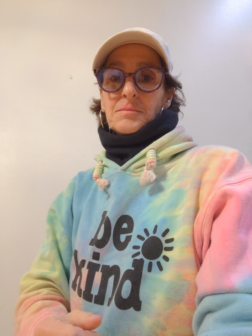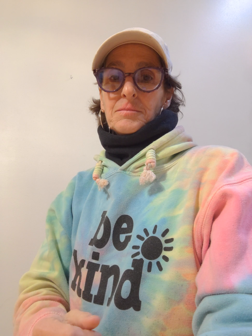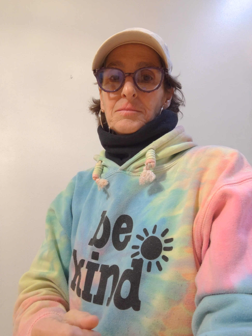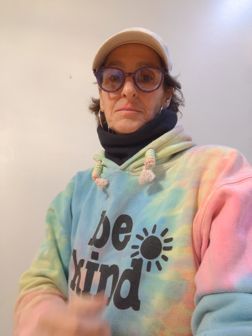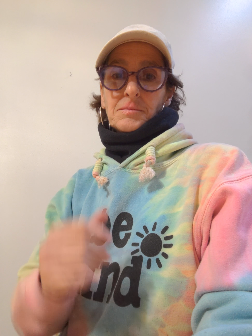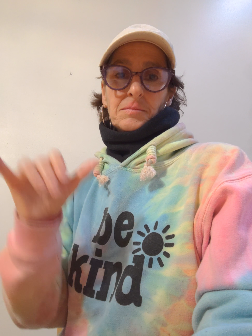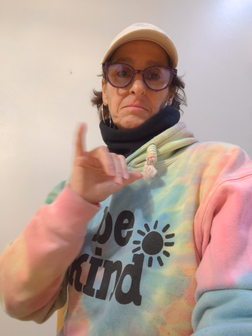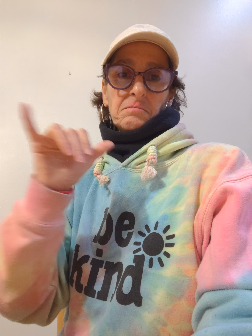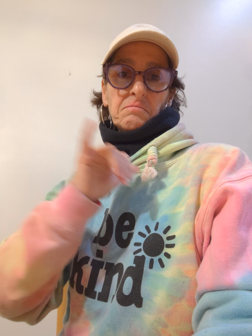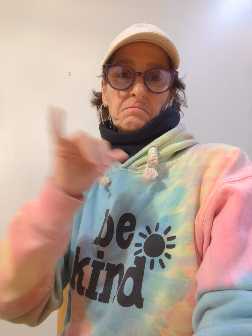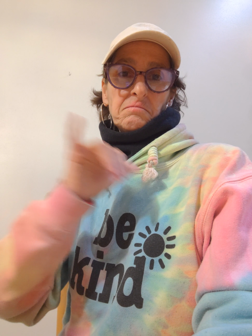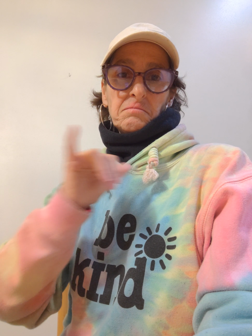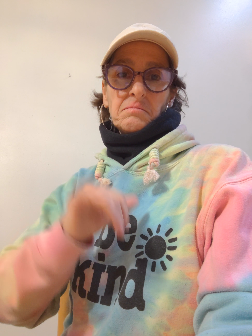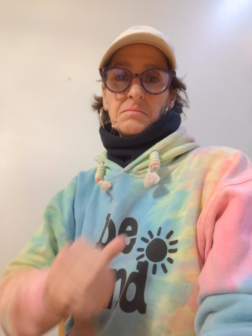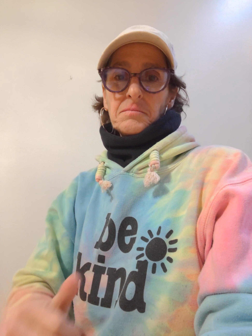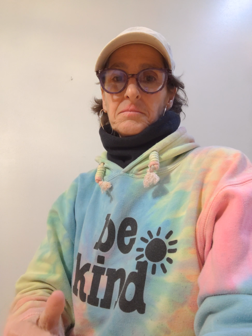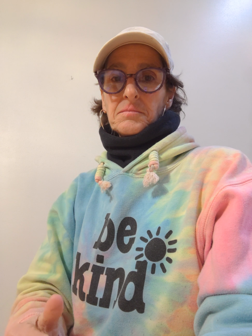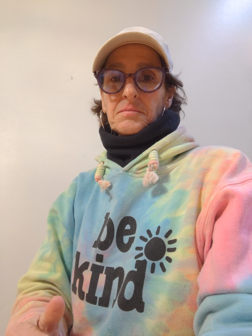same